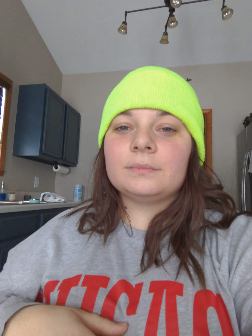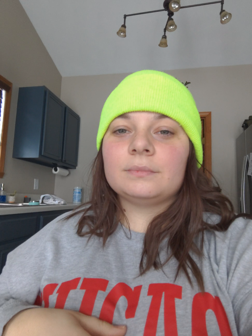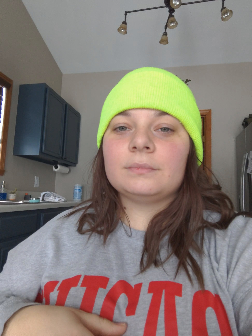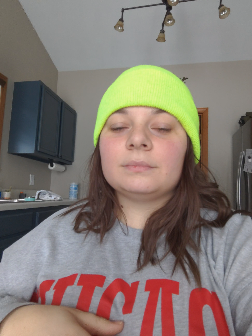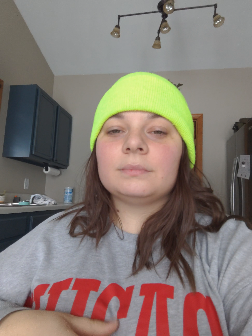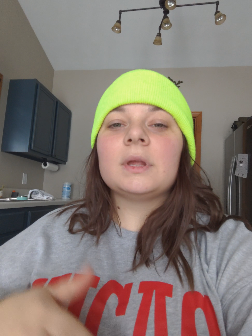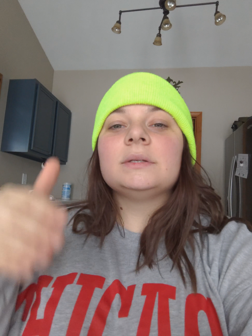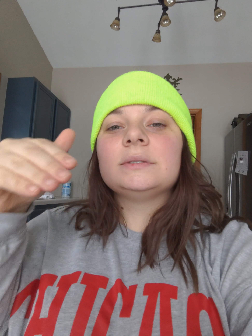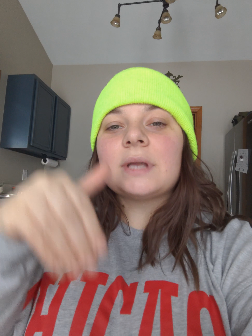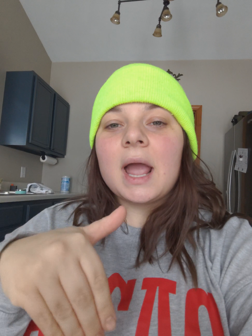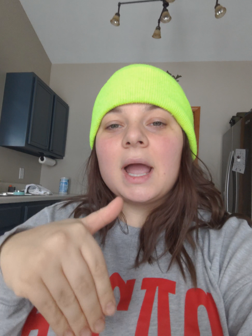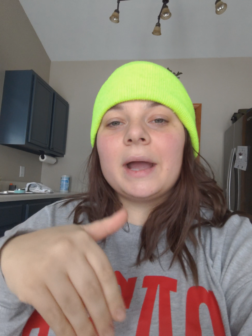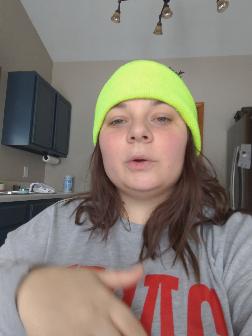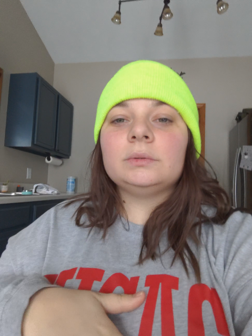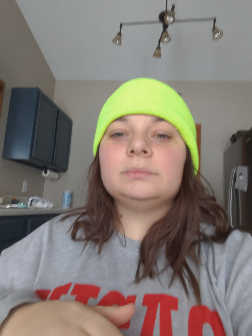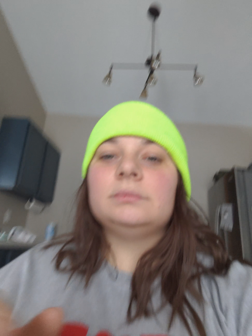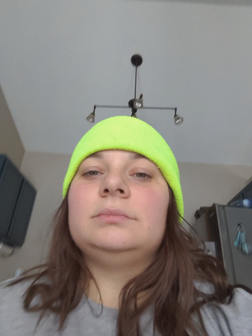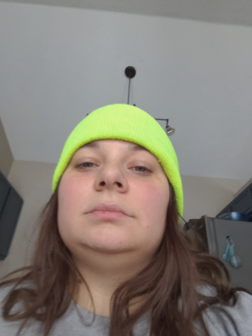down